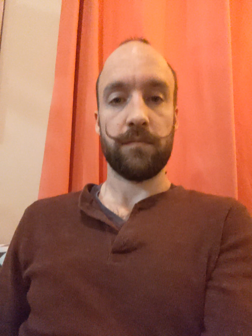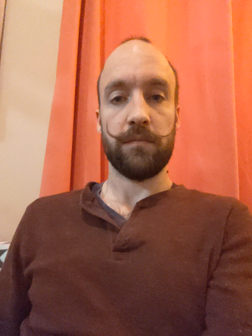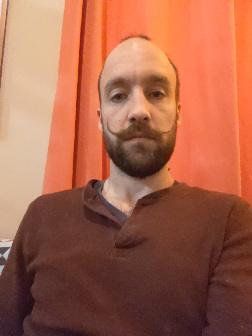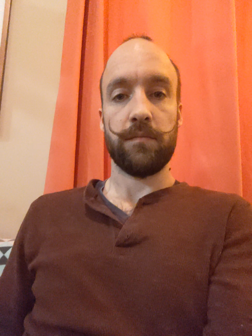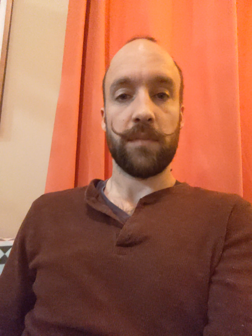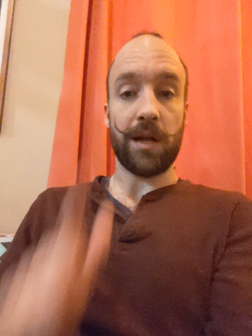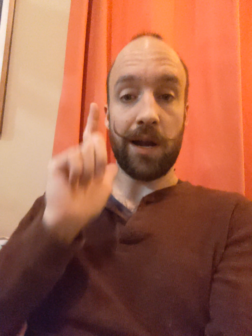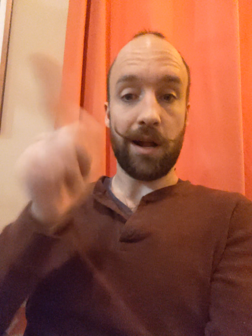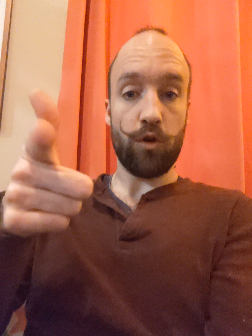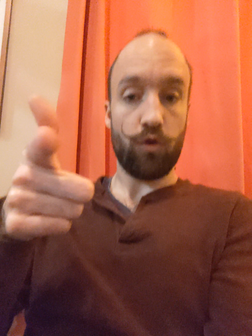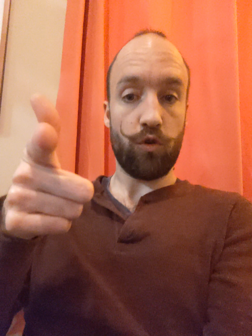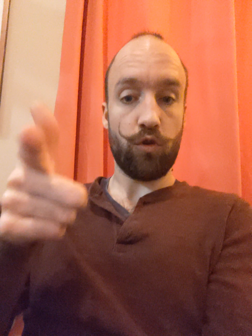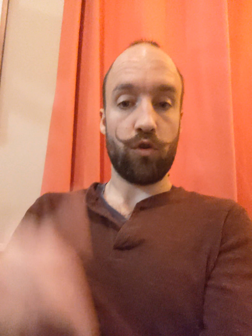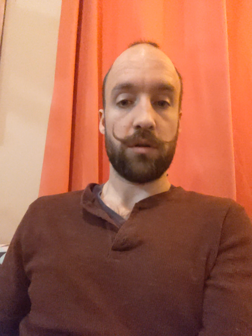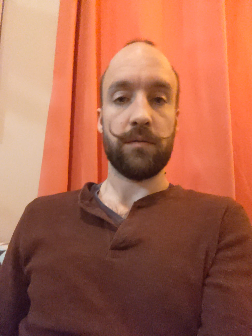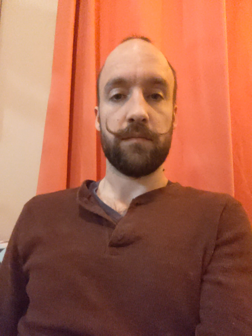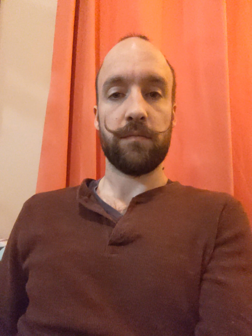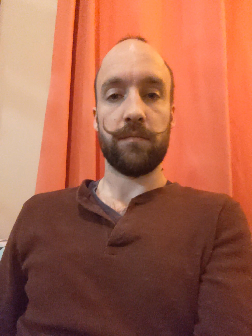later